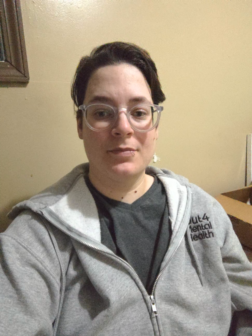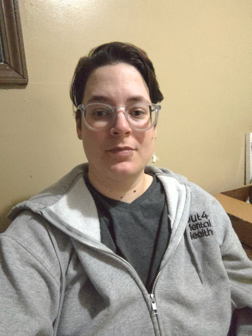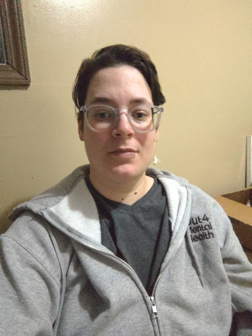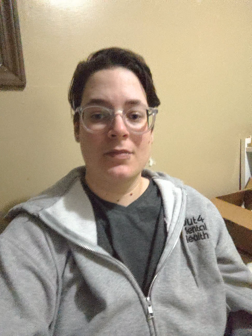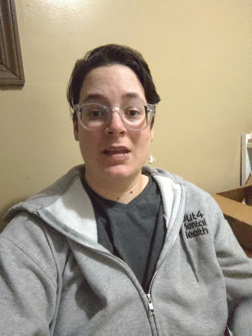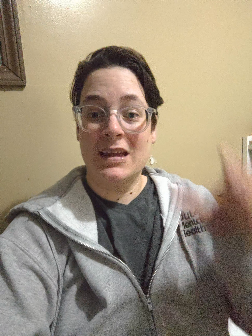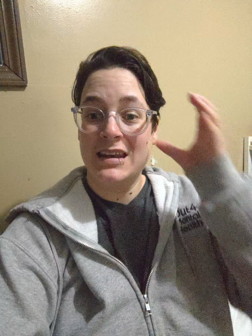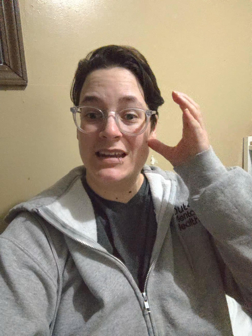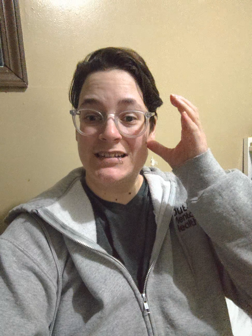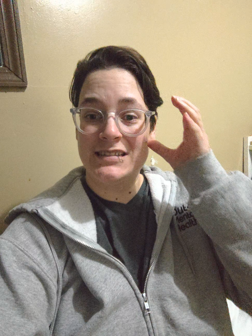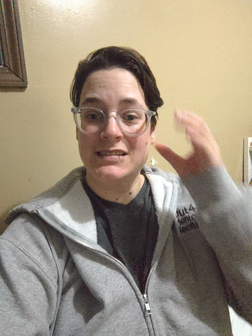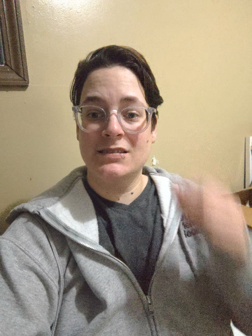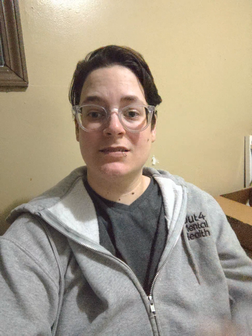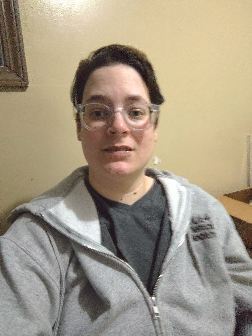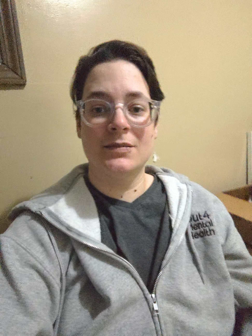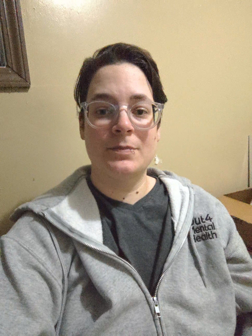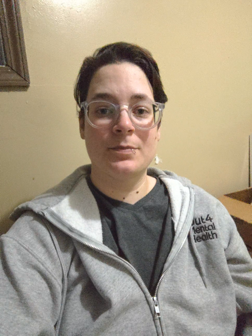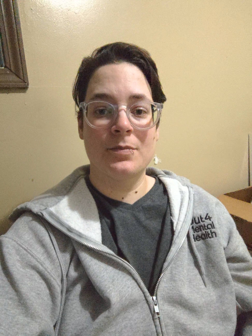listen